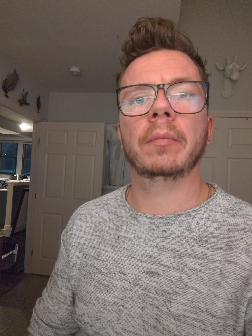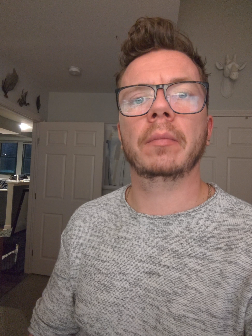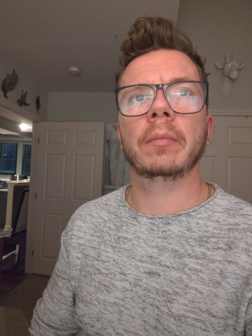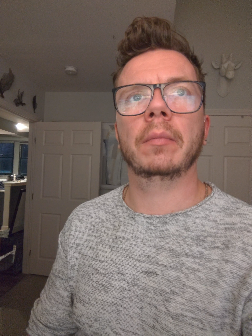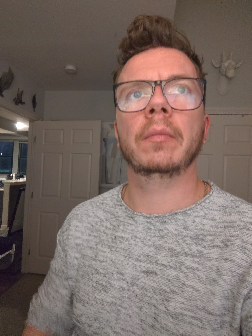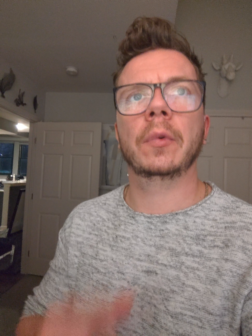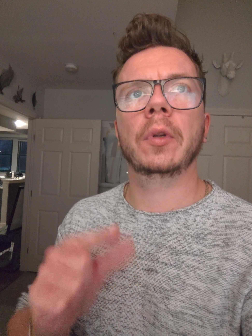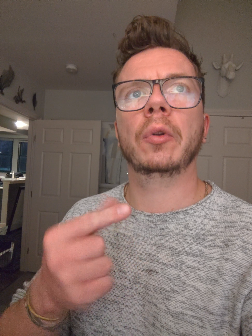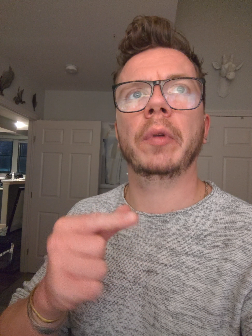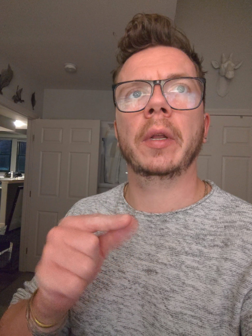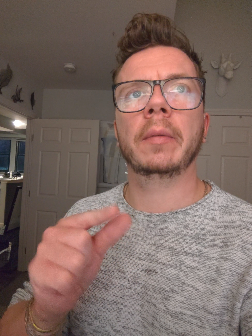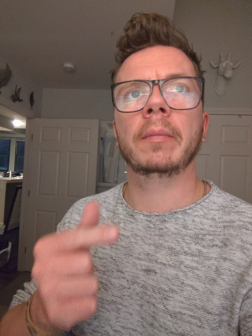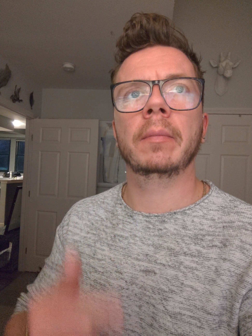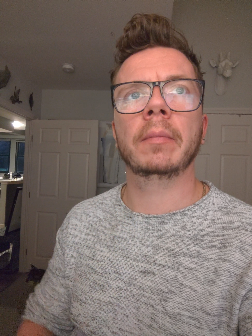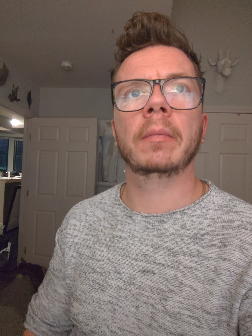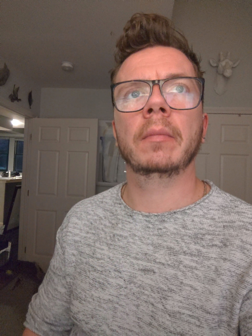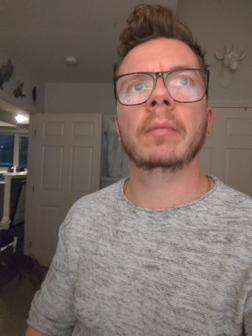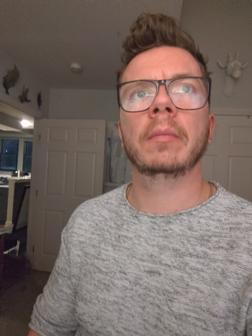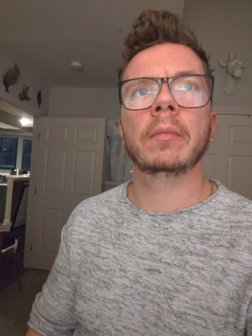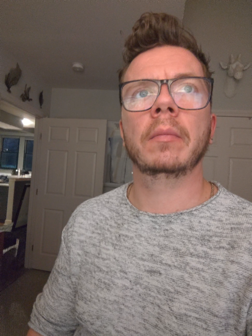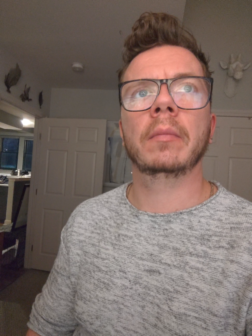green